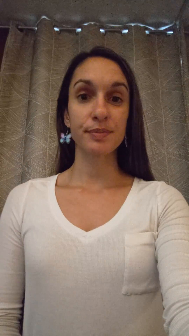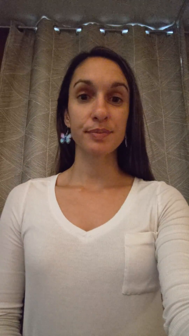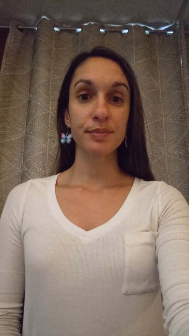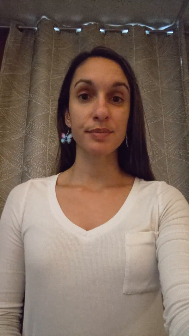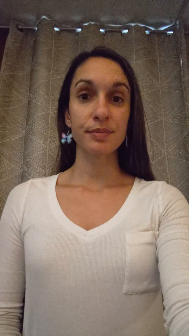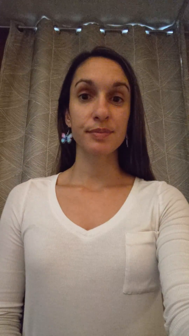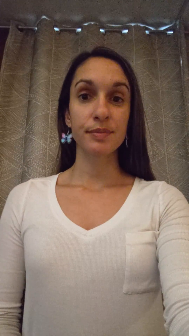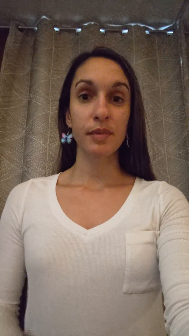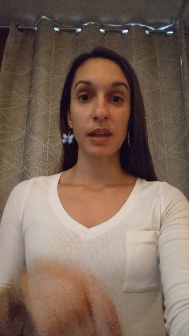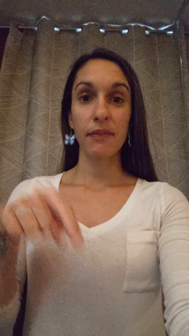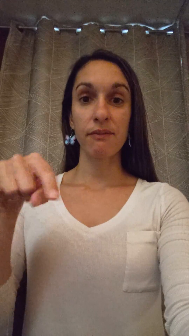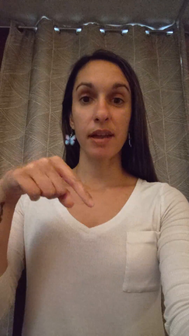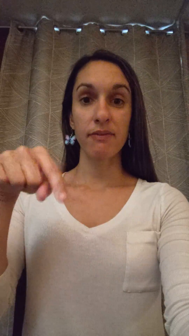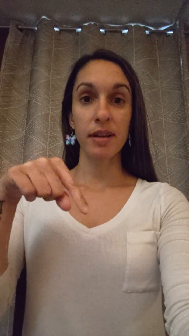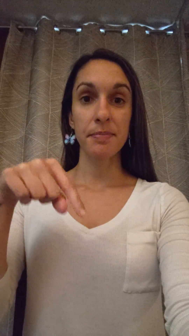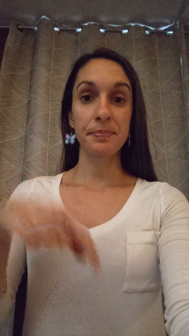flip-flop